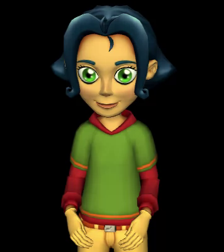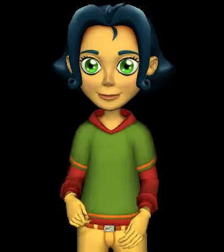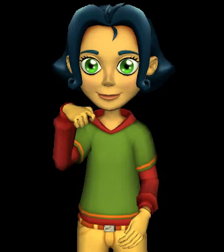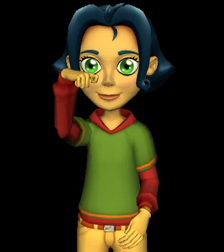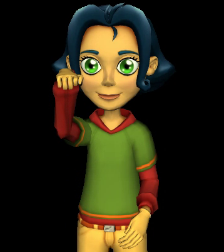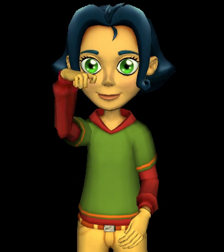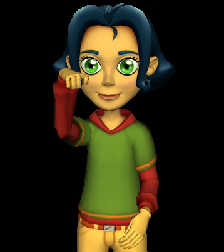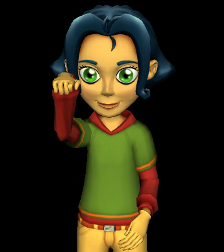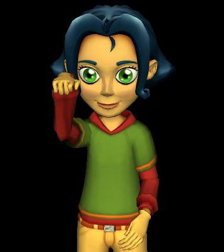رئيس